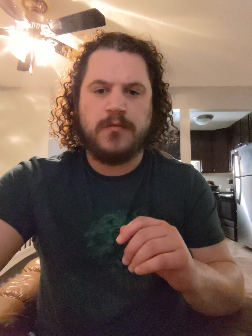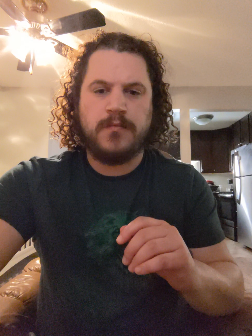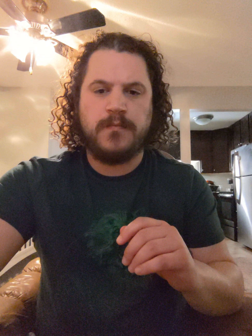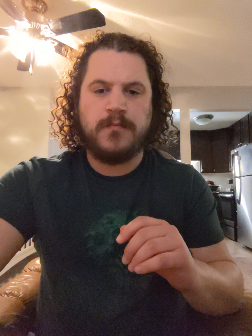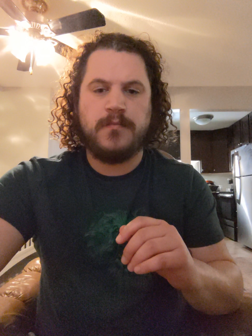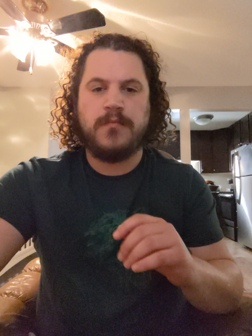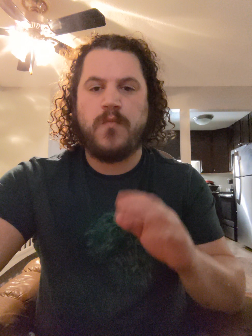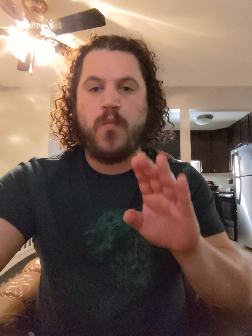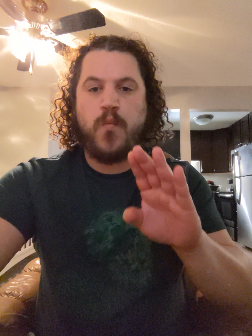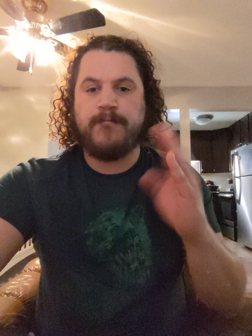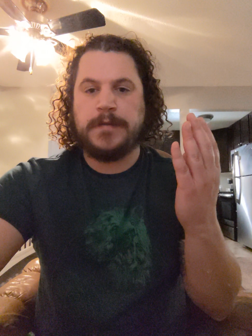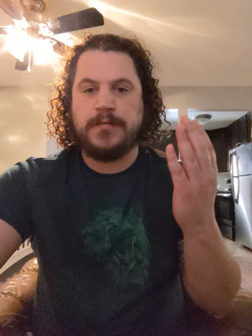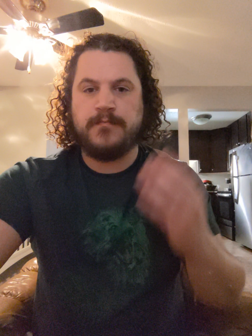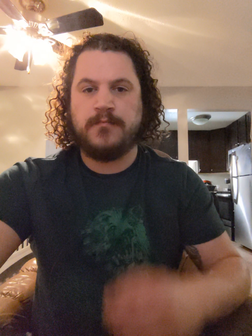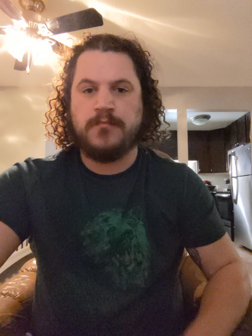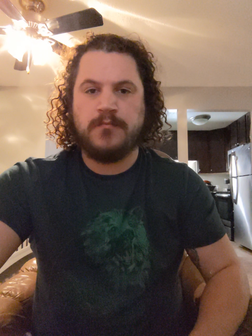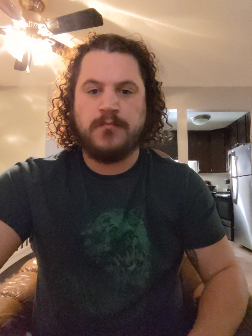open